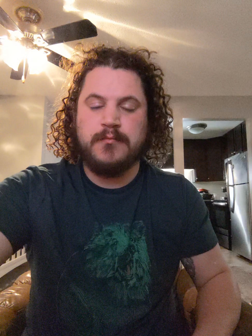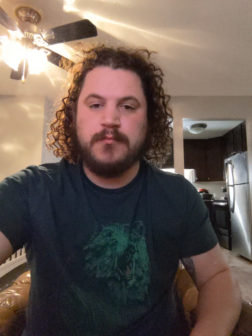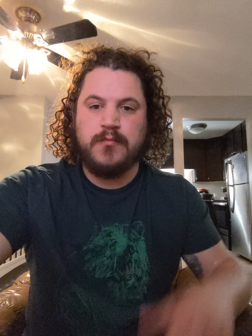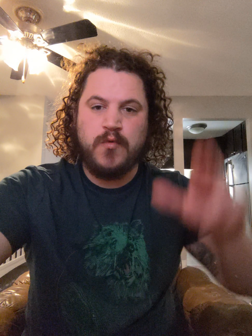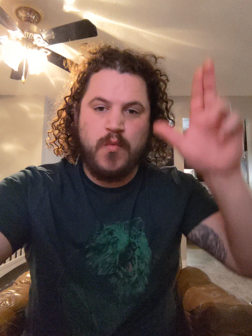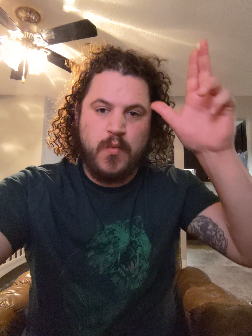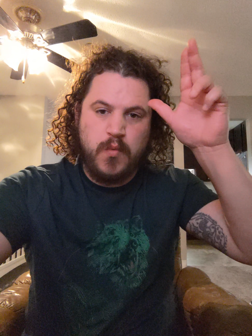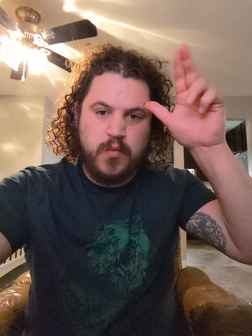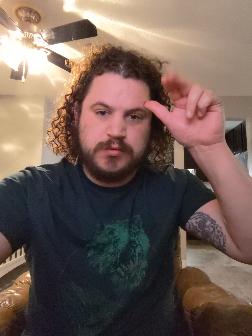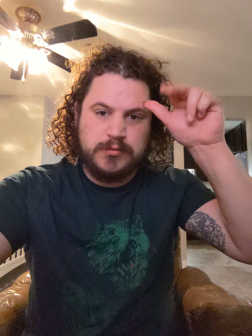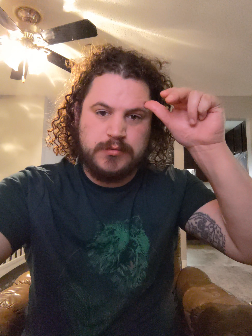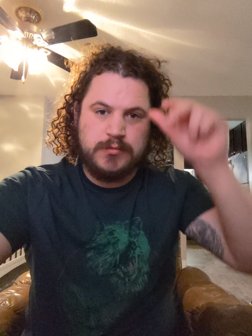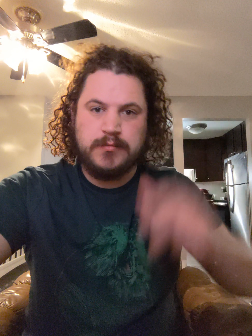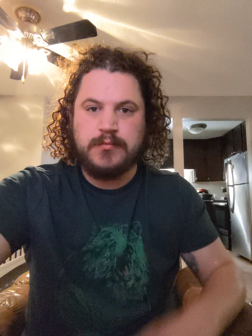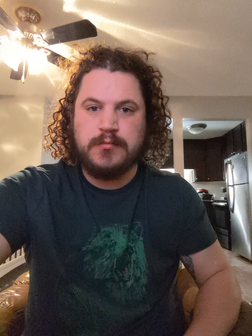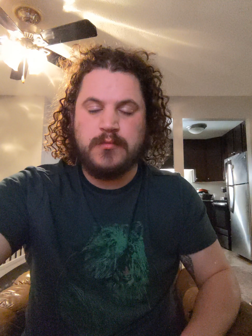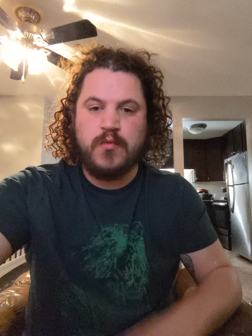horse